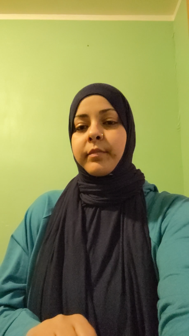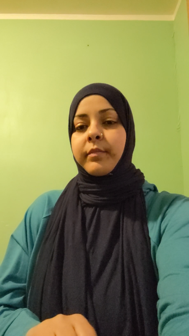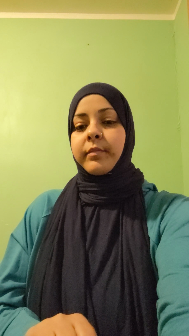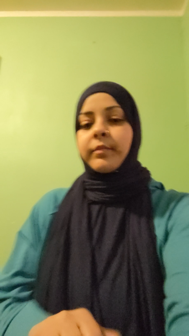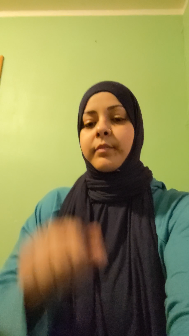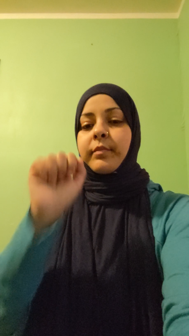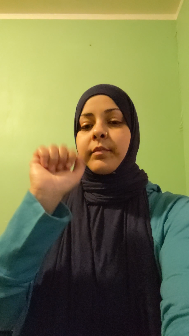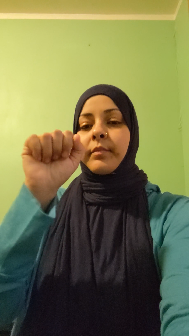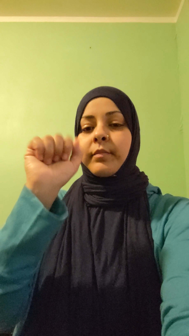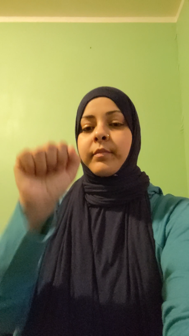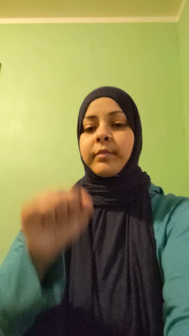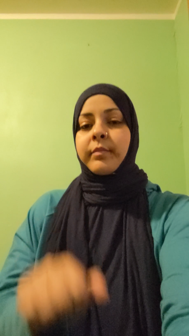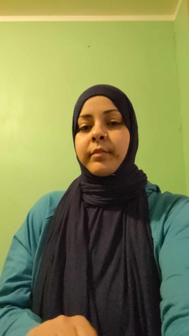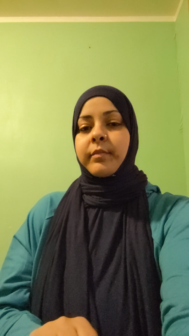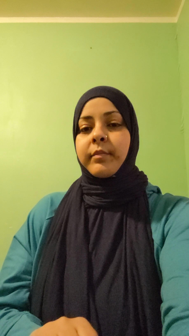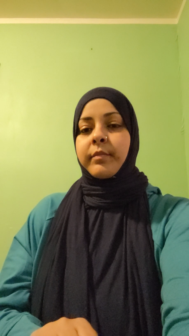knock